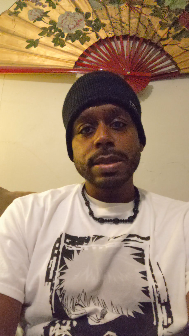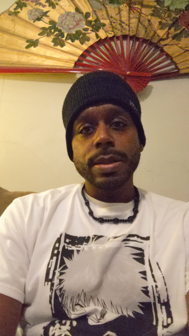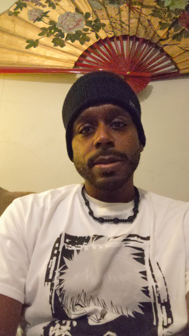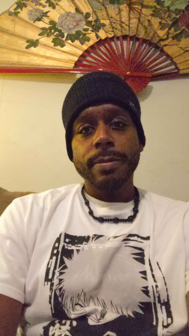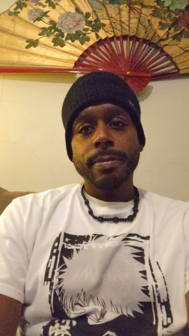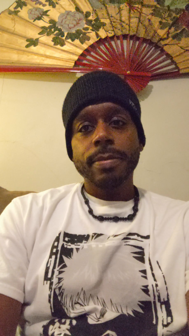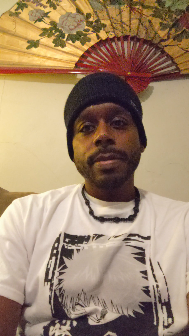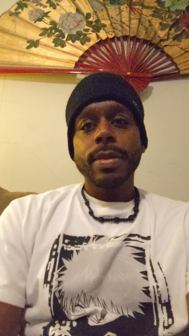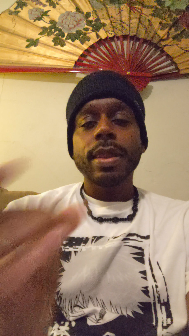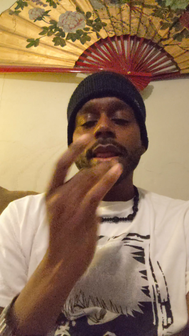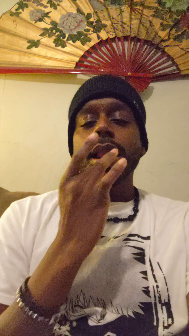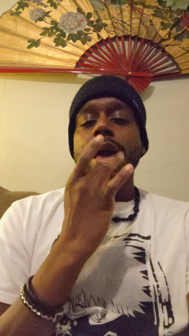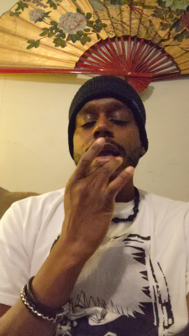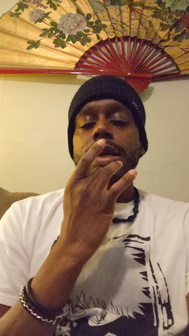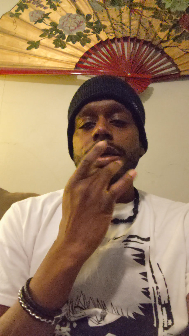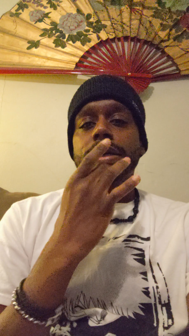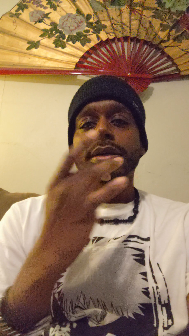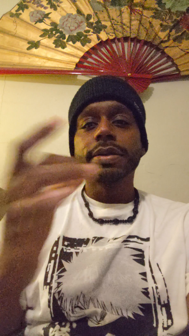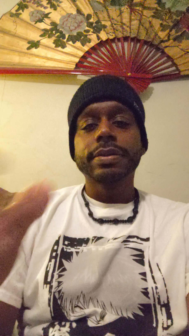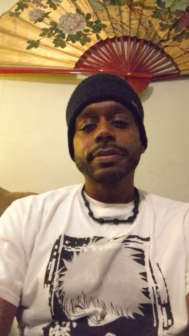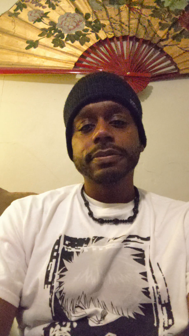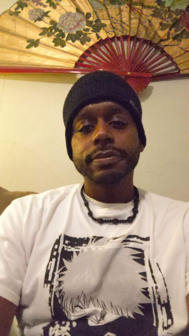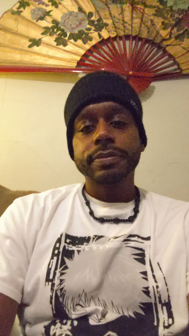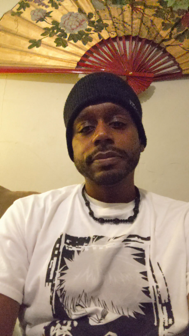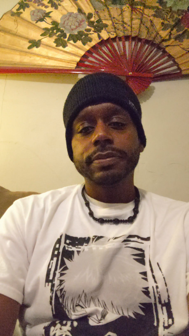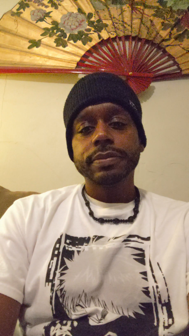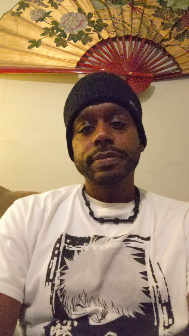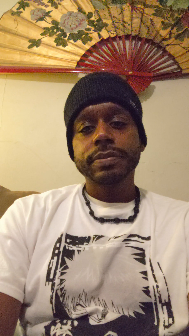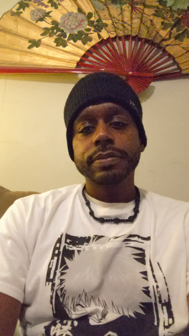light bulb